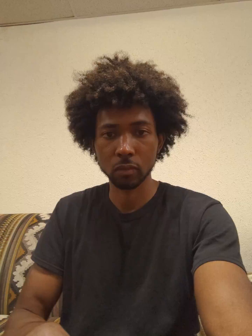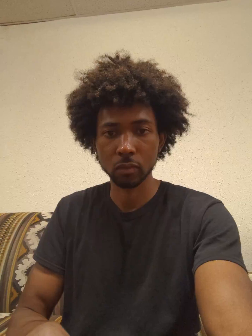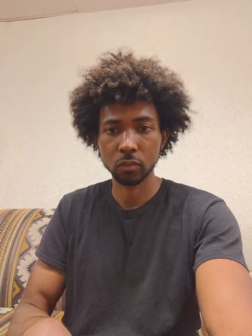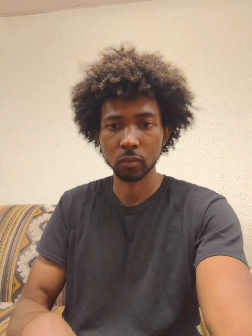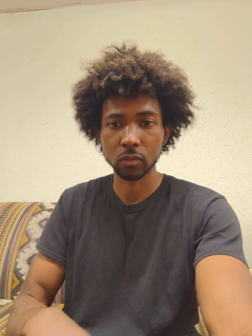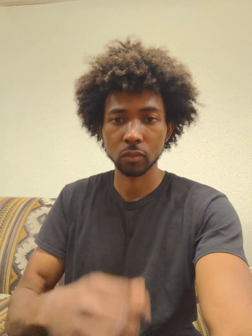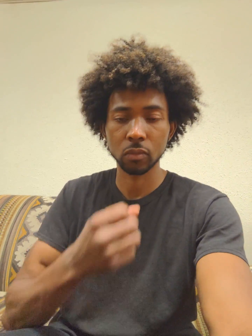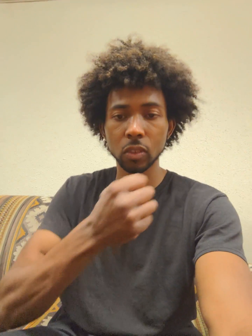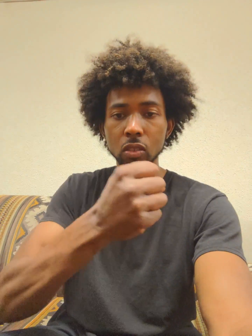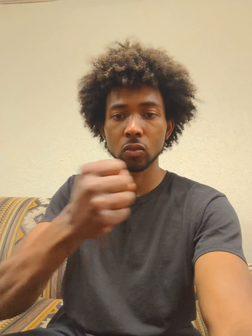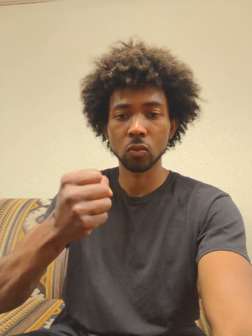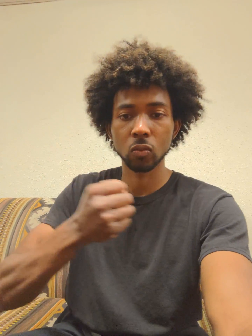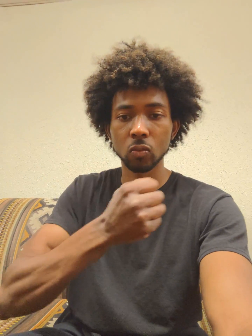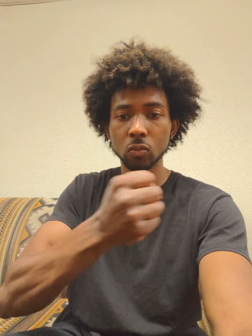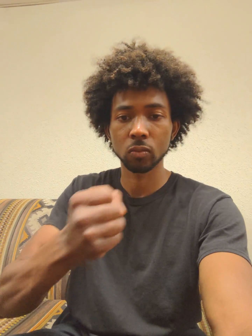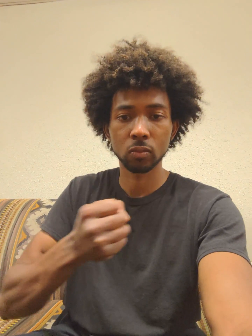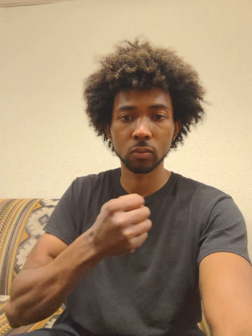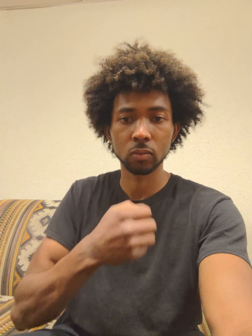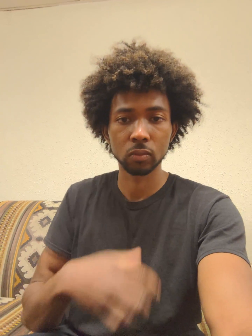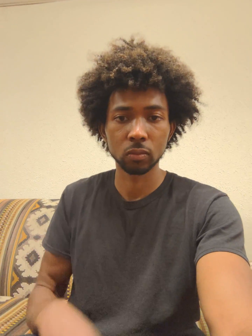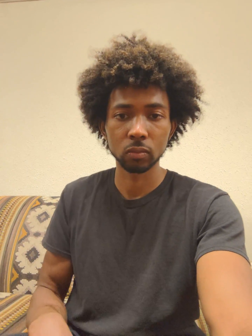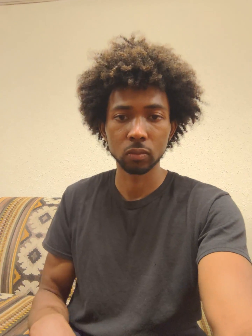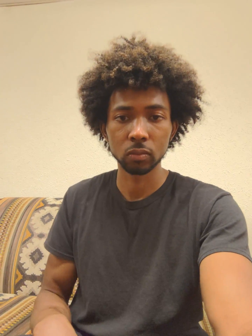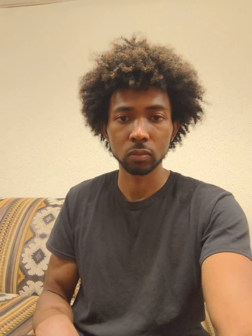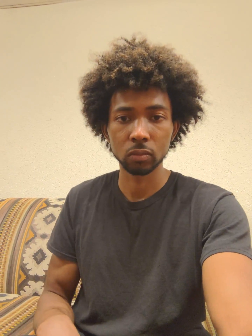coffee